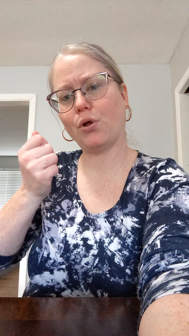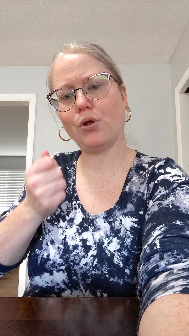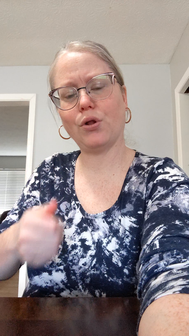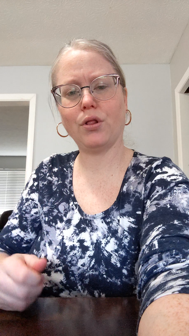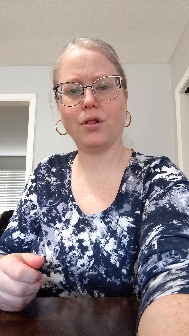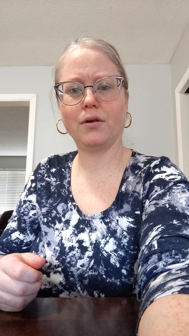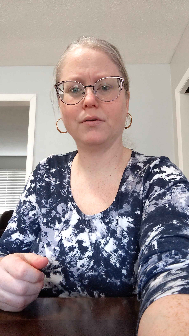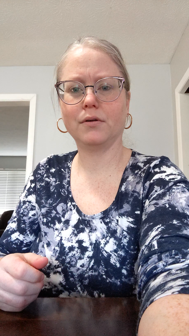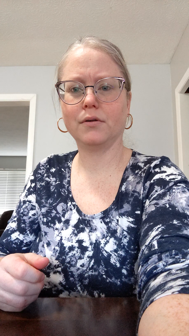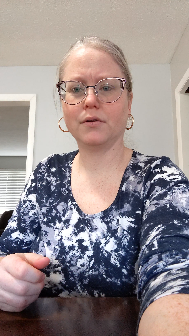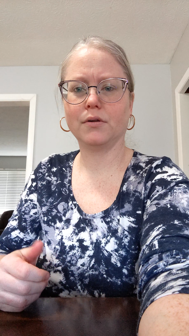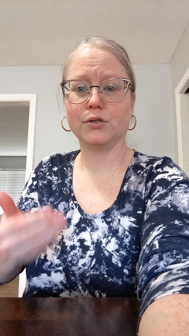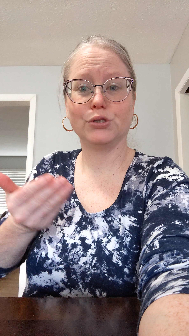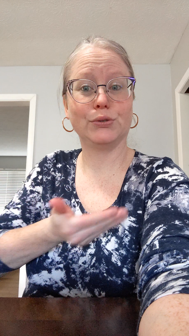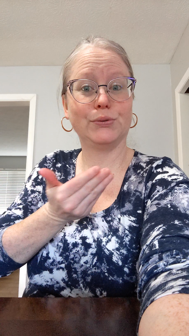new